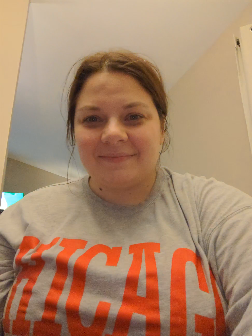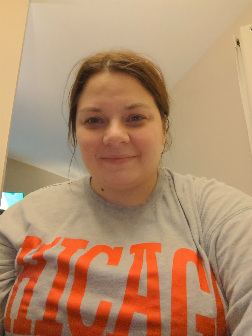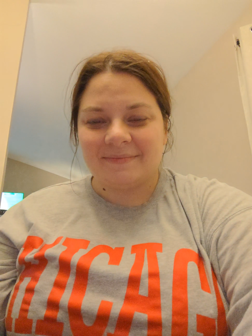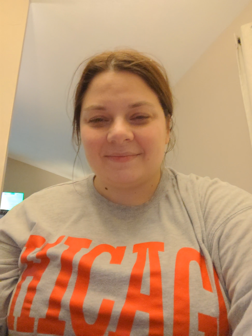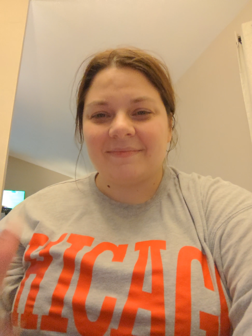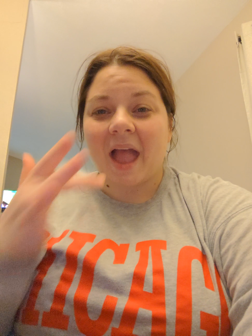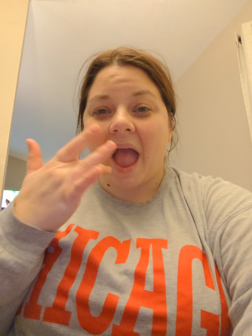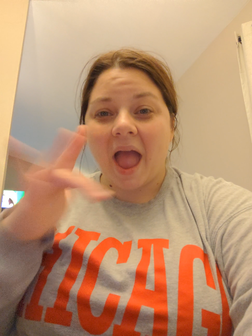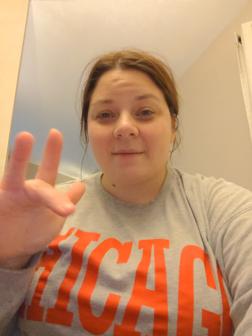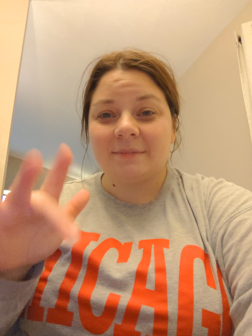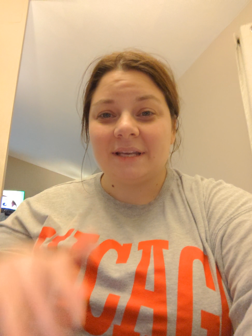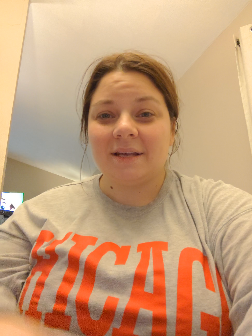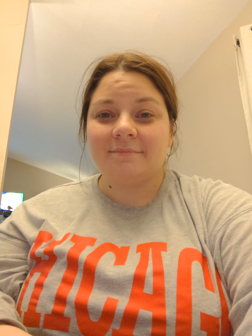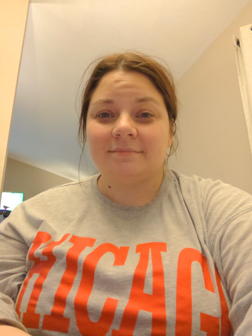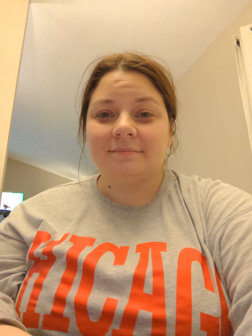empty